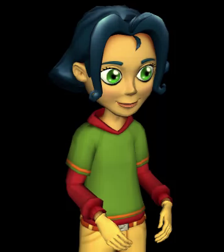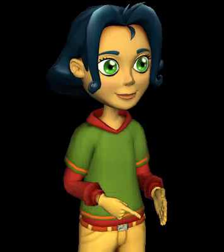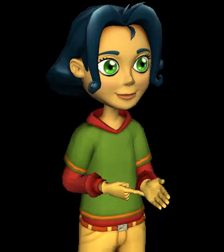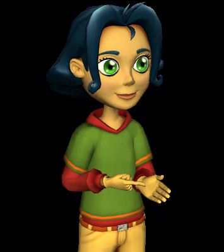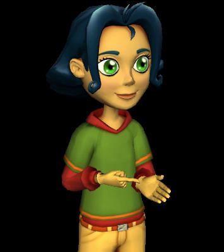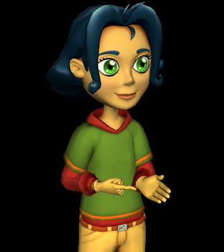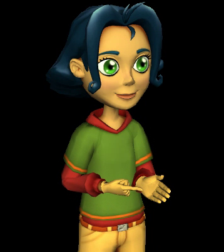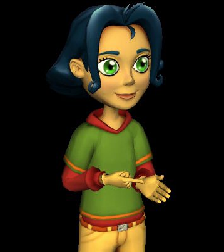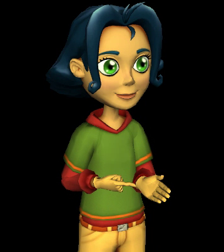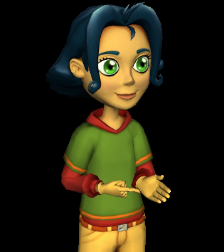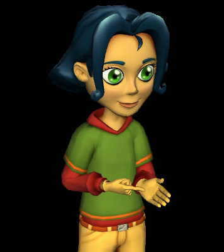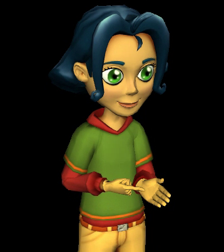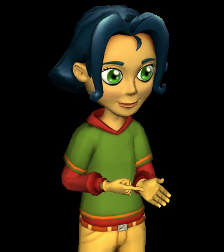يكرر